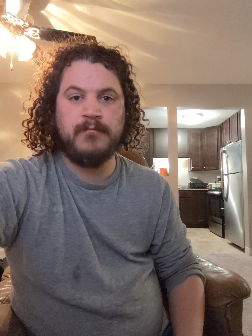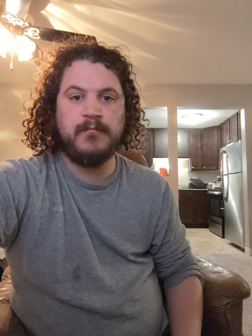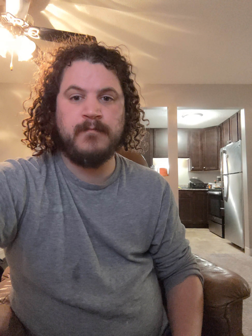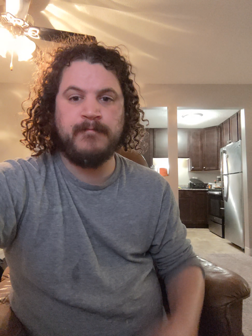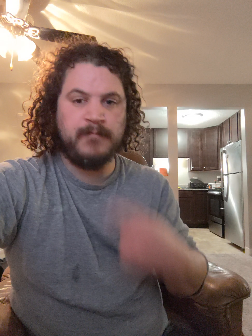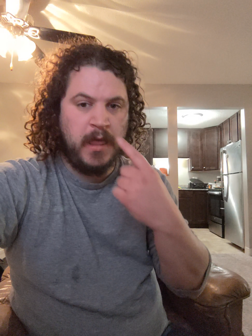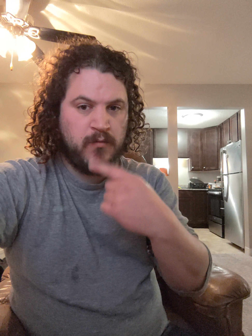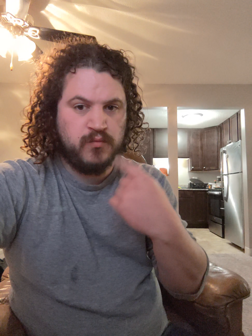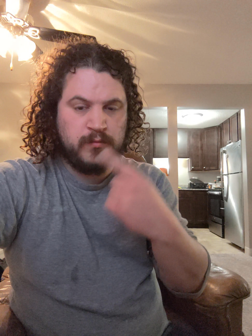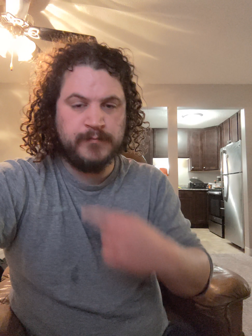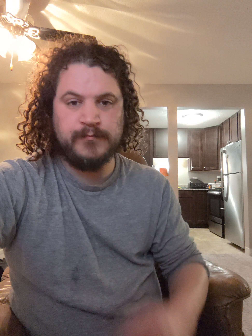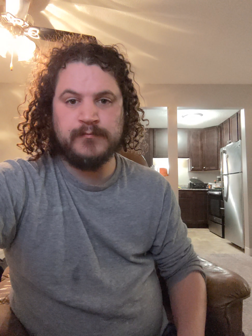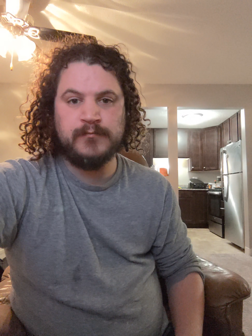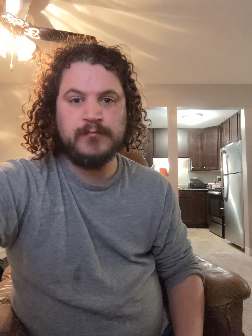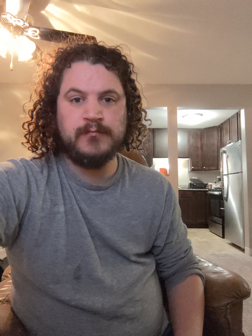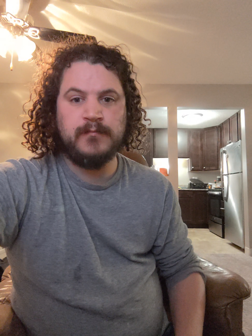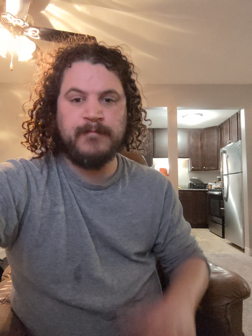mouth